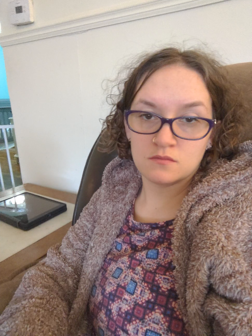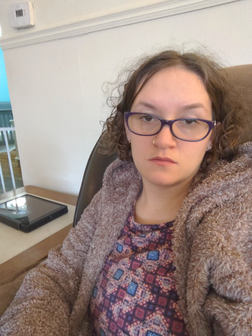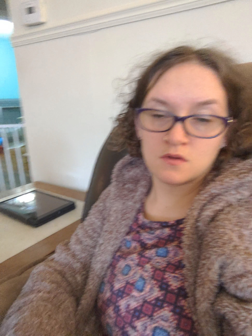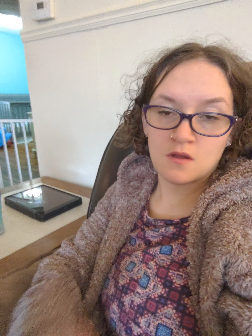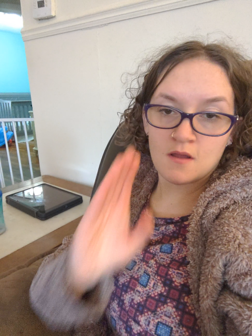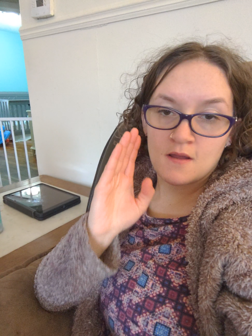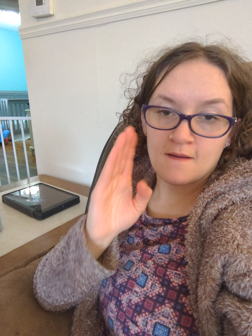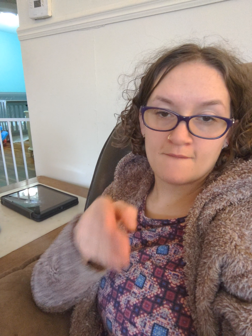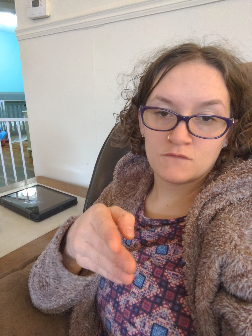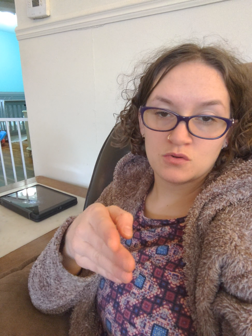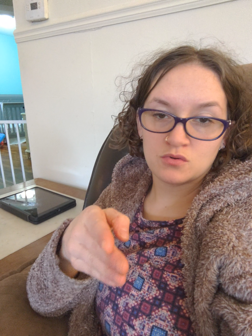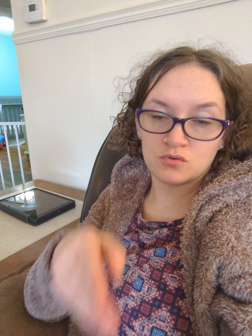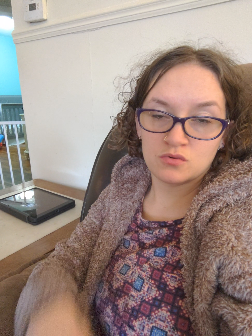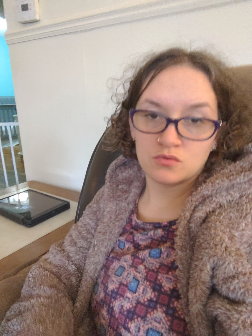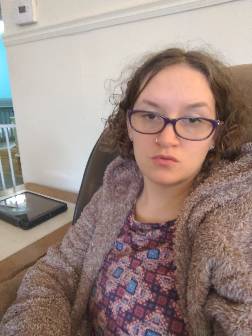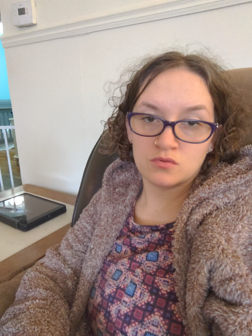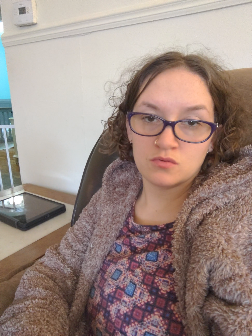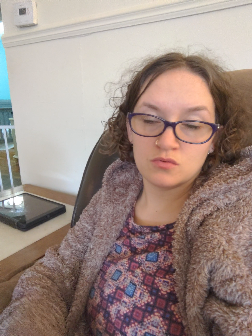after